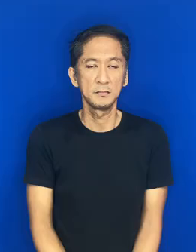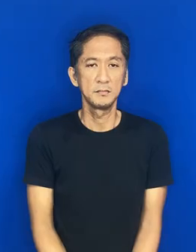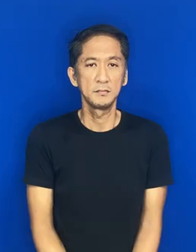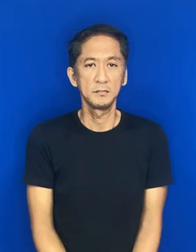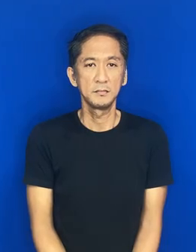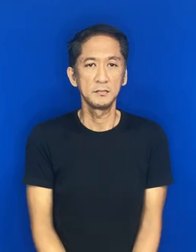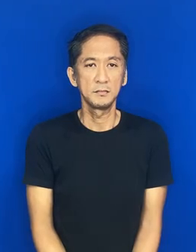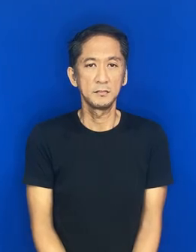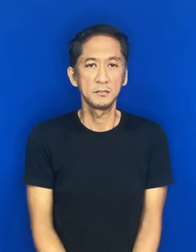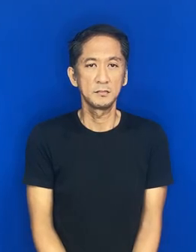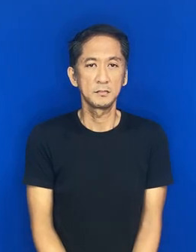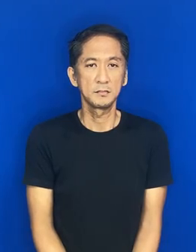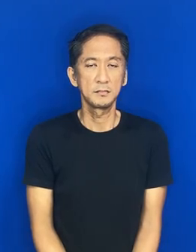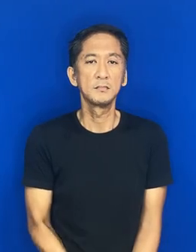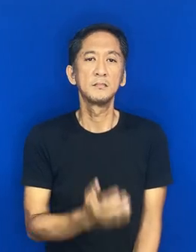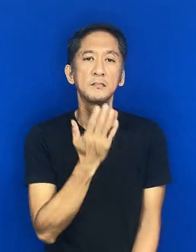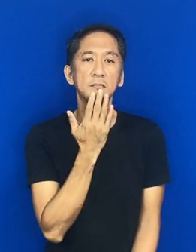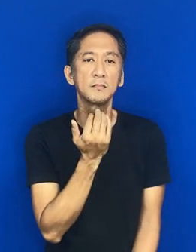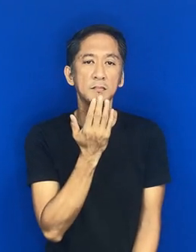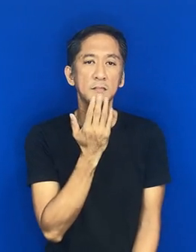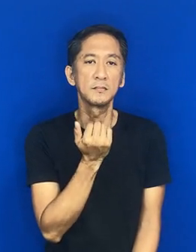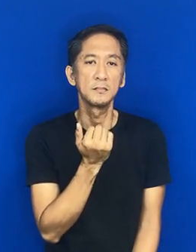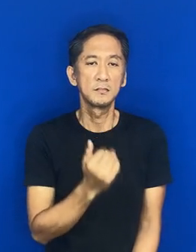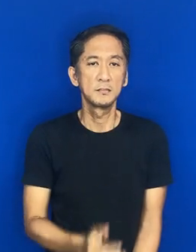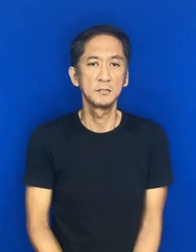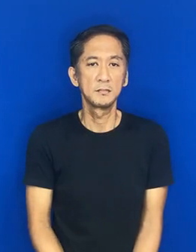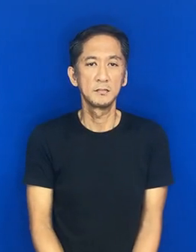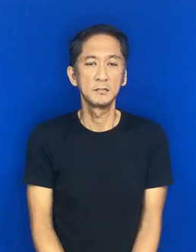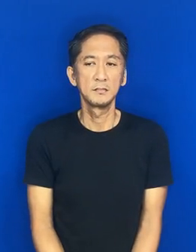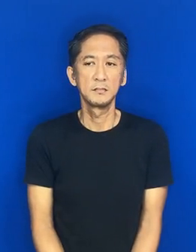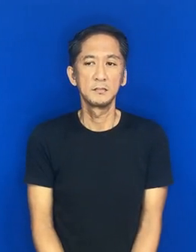sugar